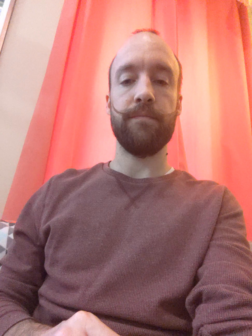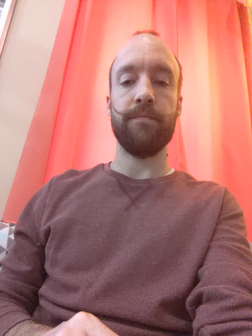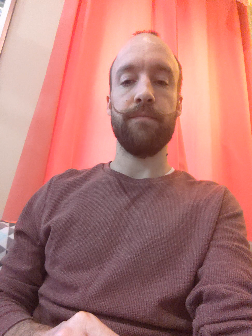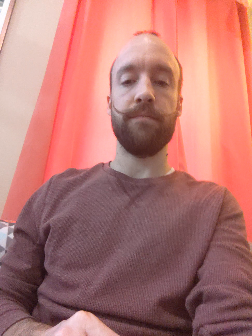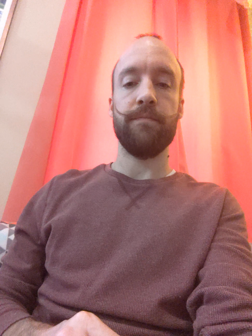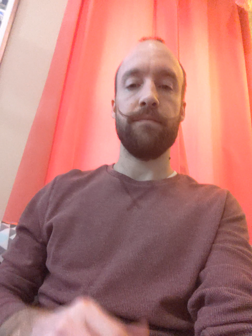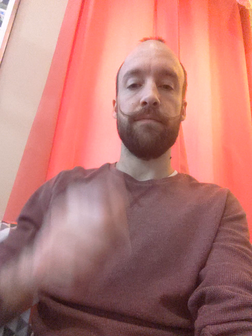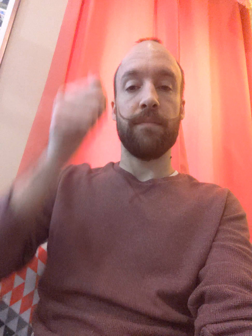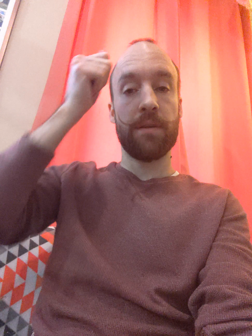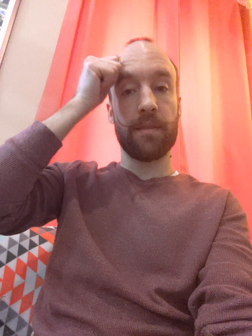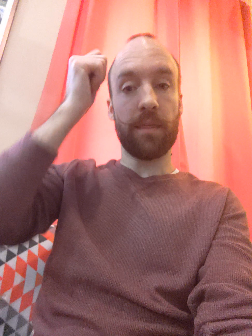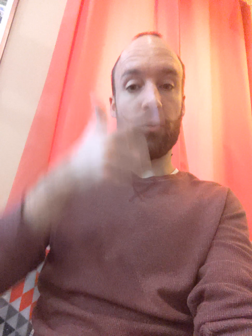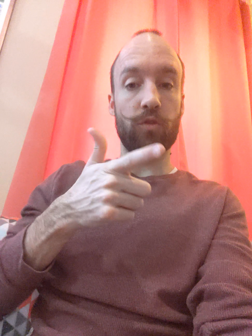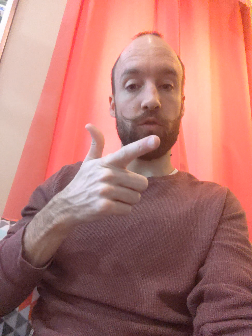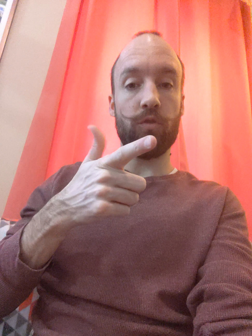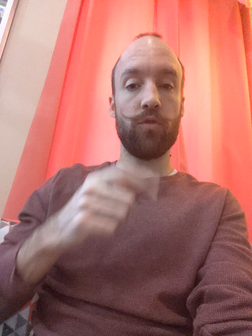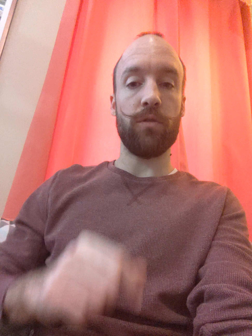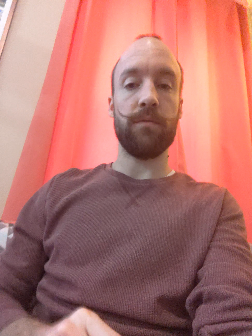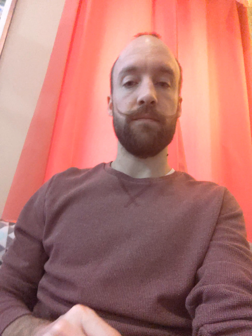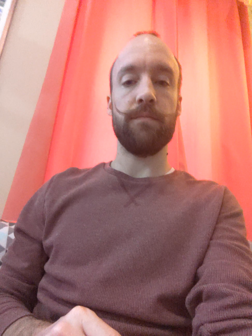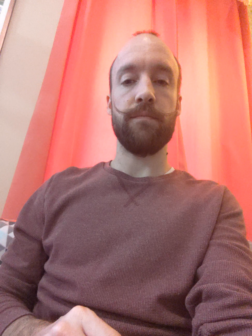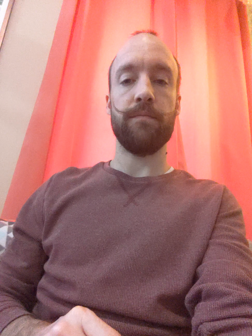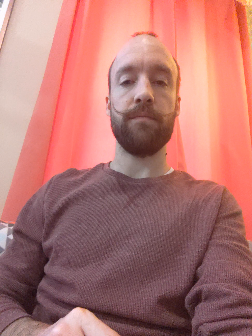brother